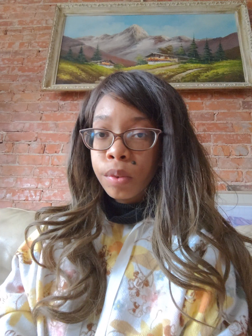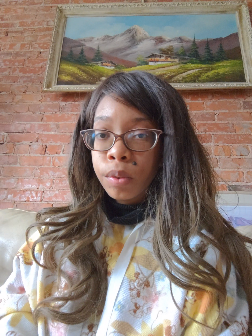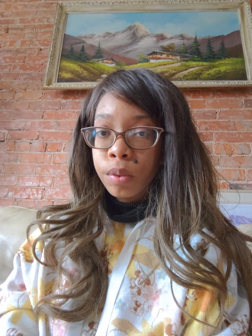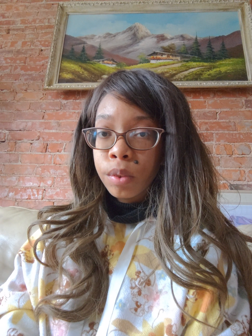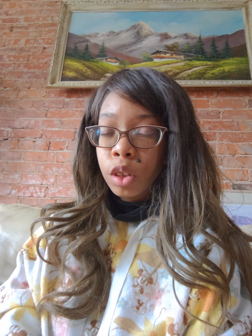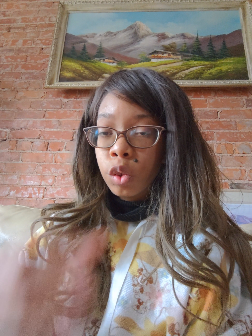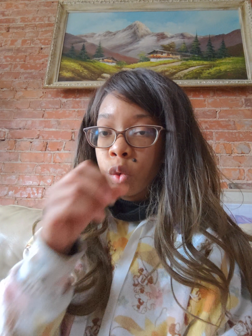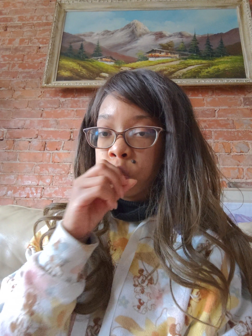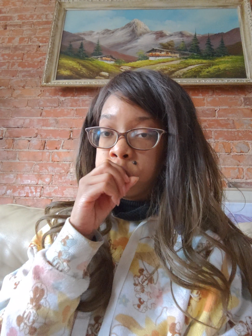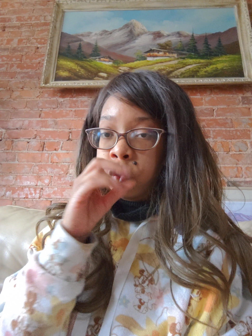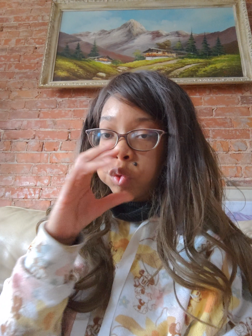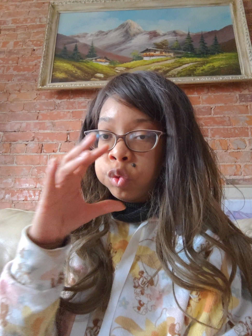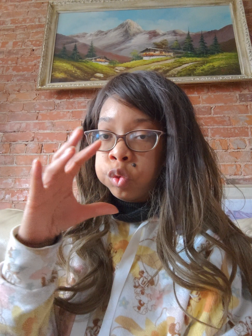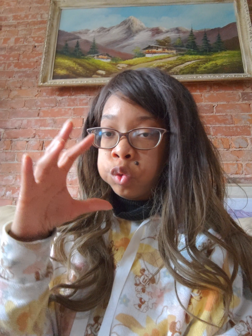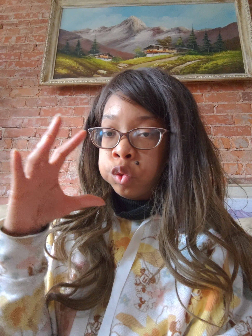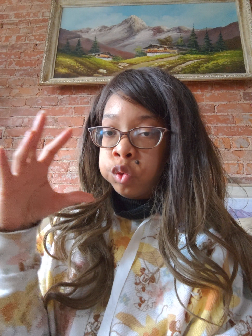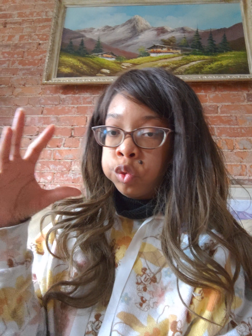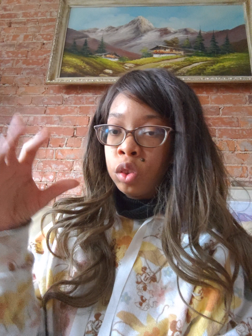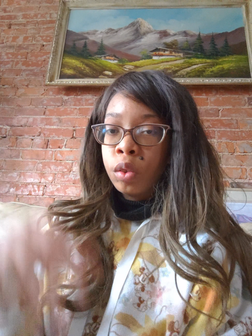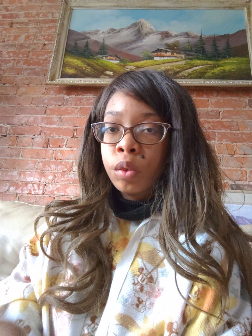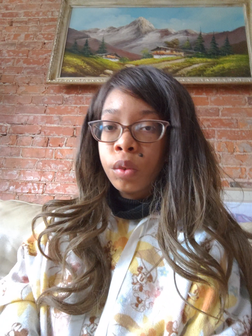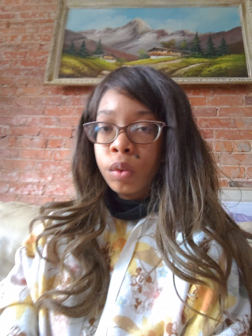balloon